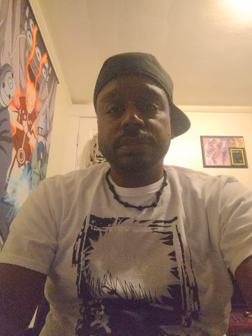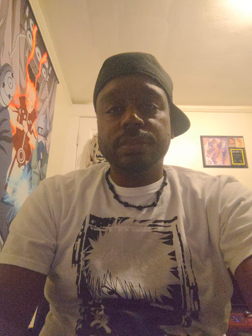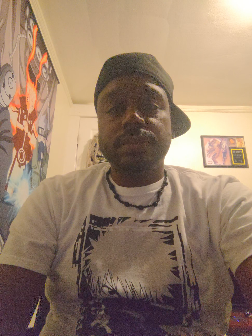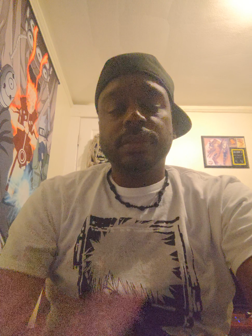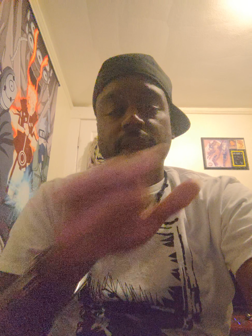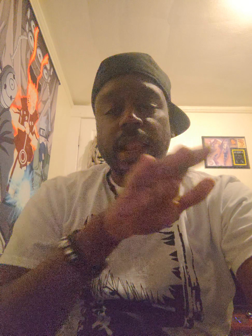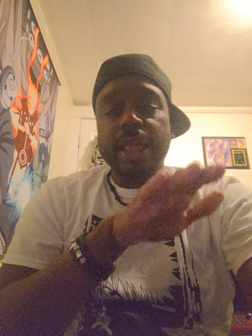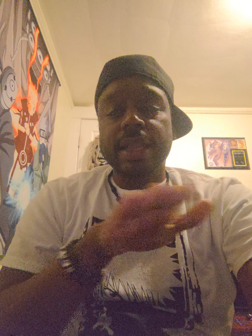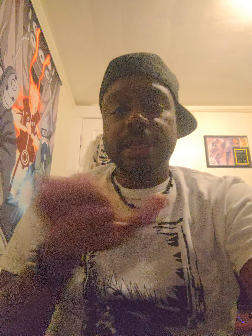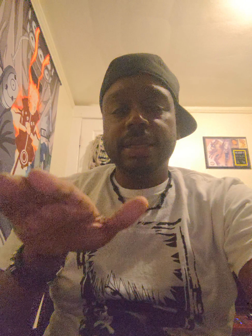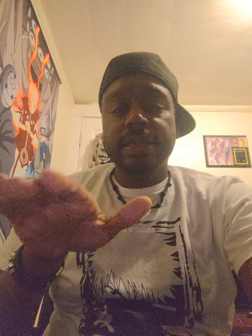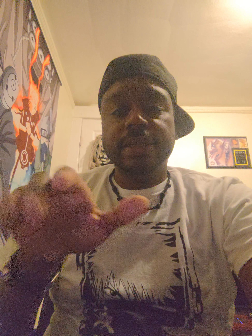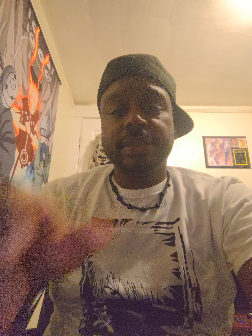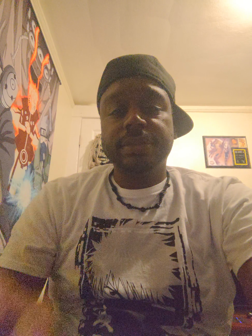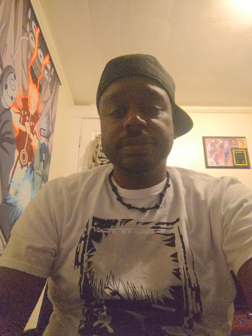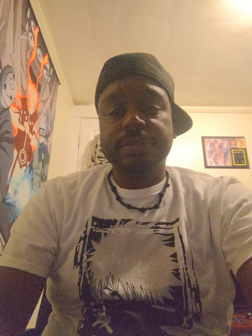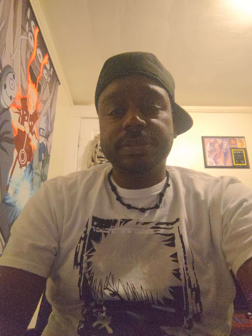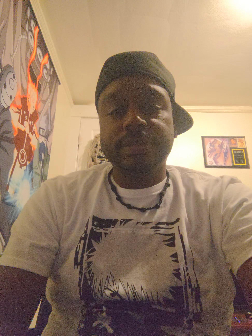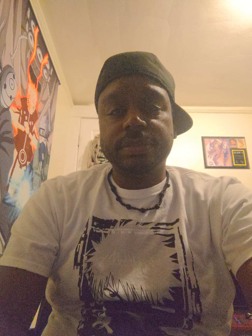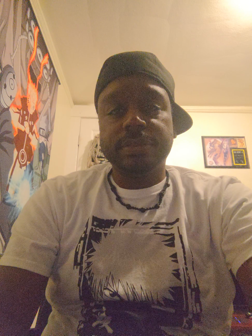clean